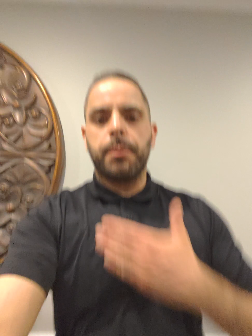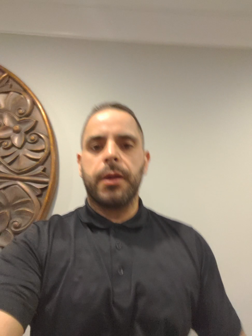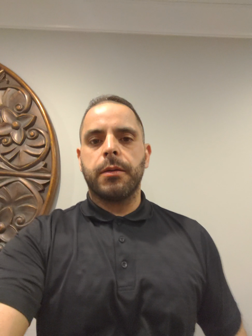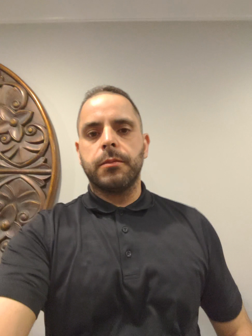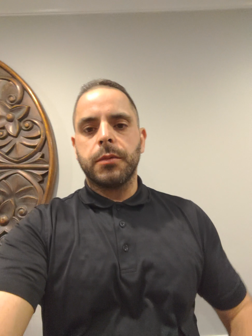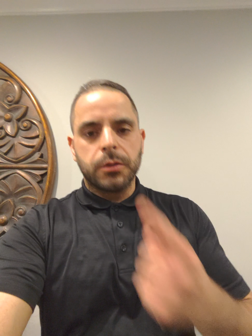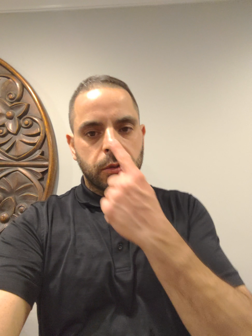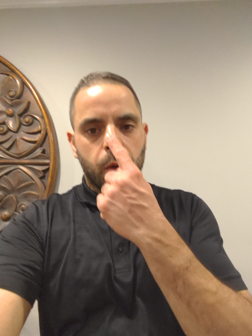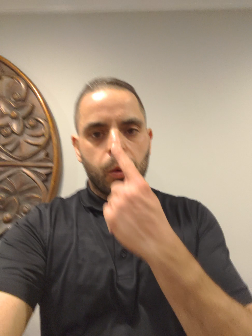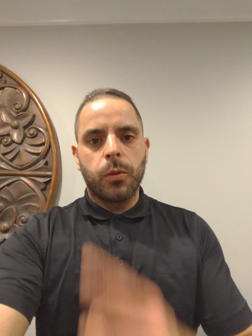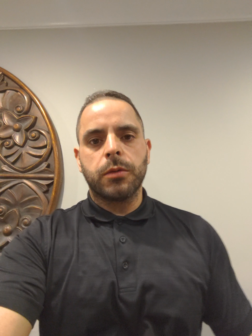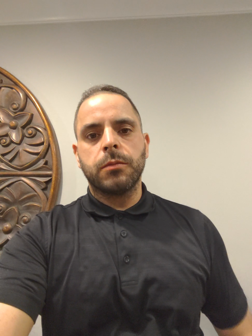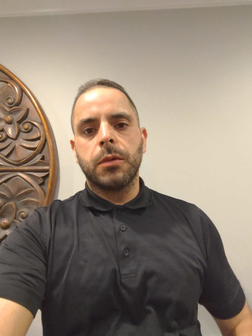nose